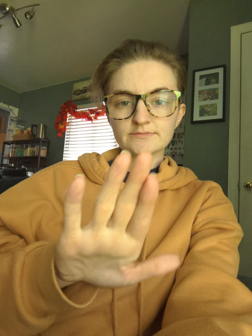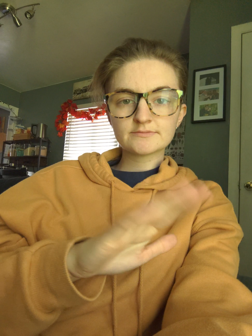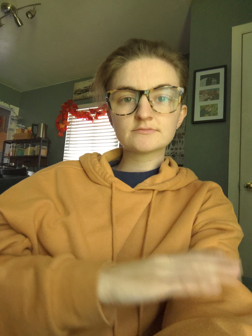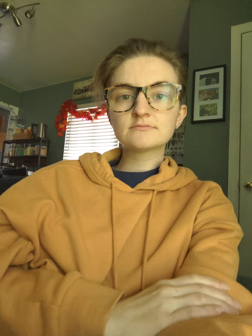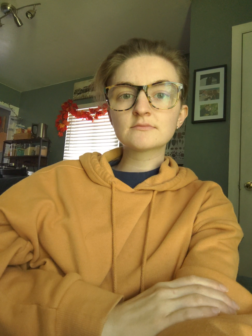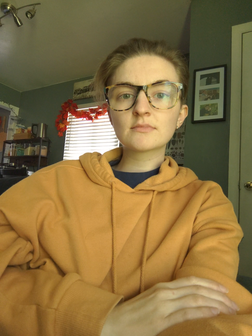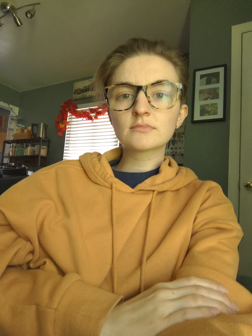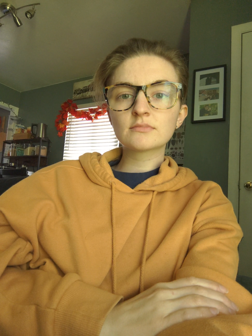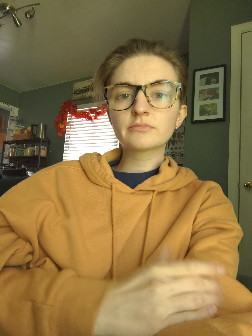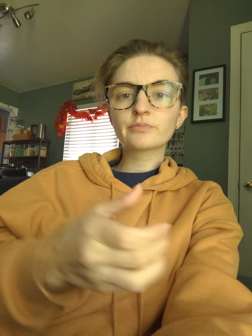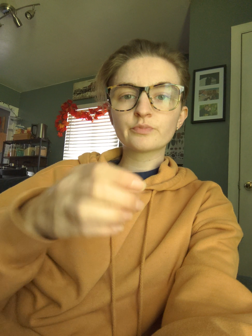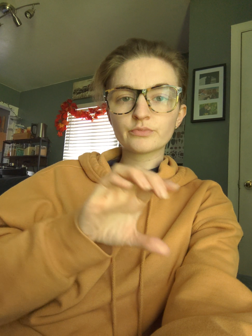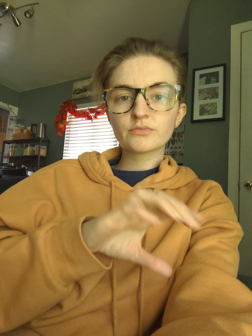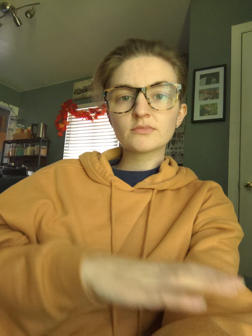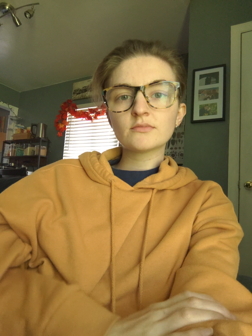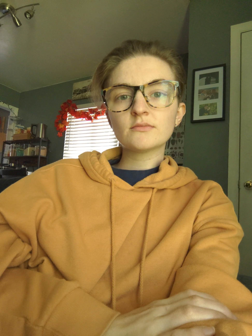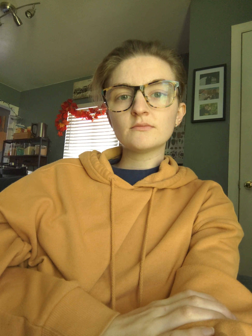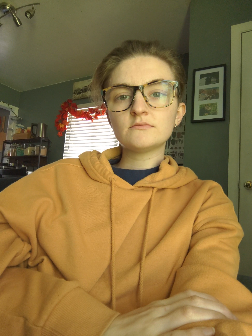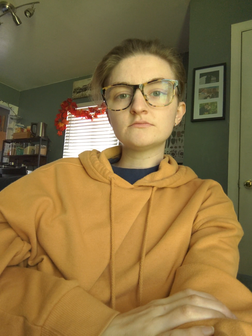pour